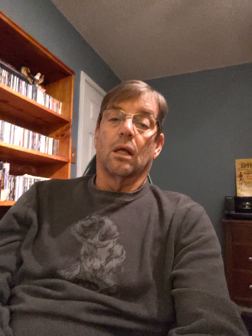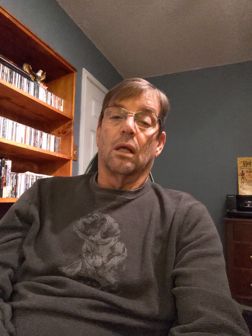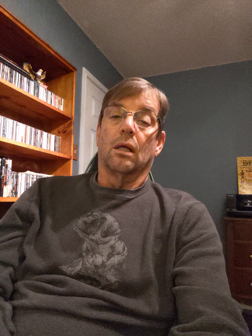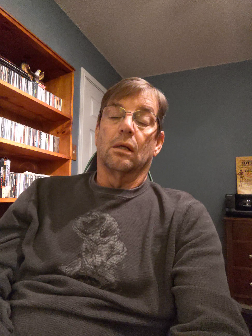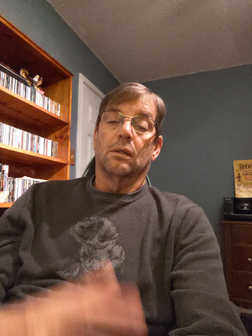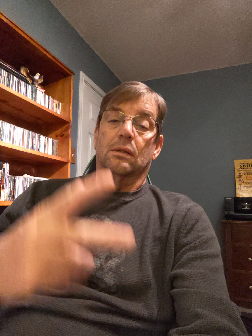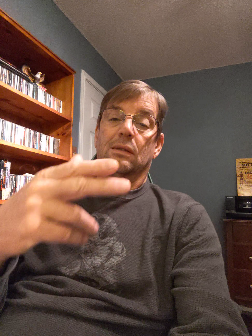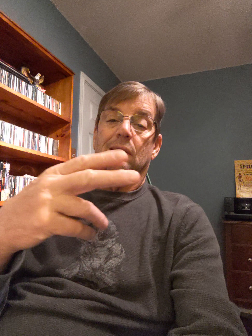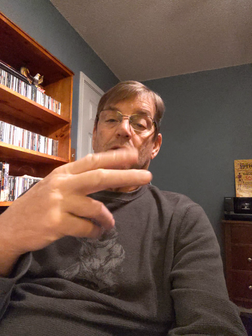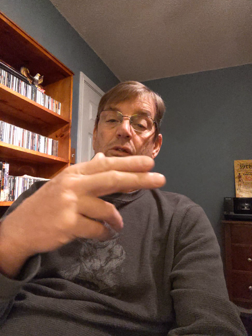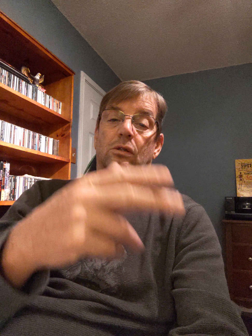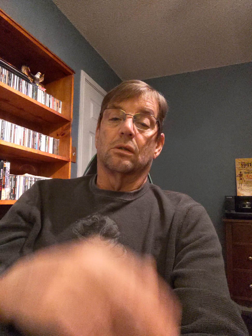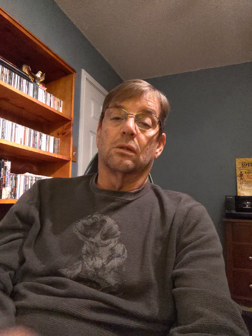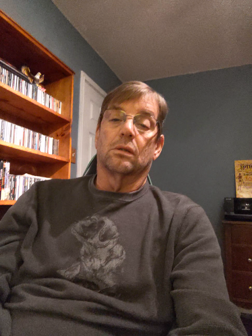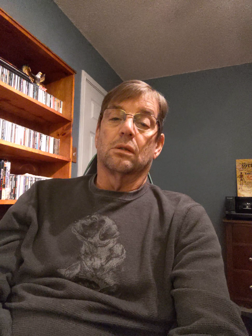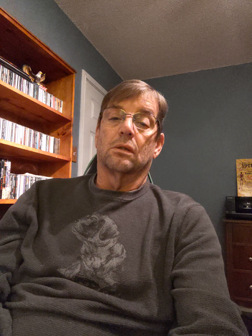scissors